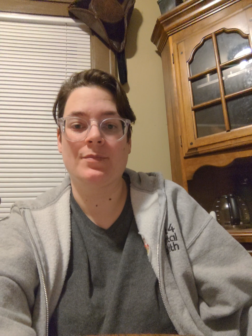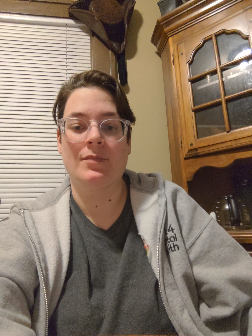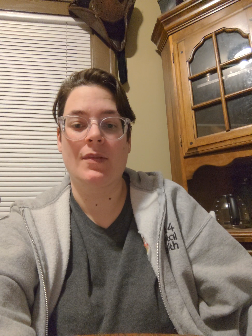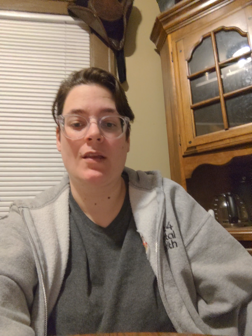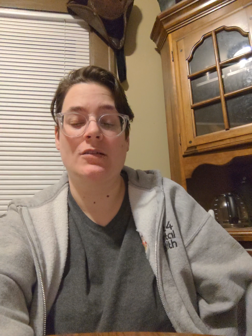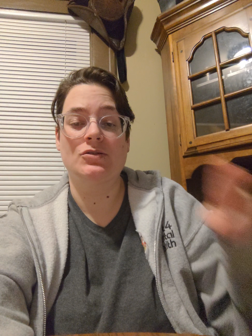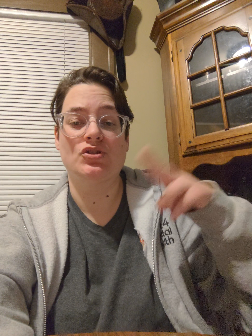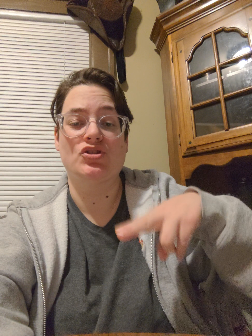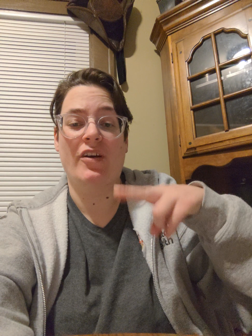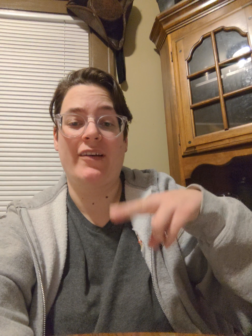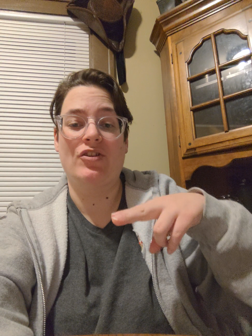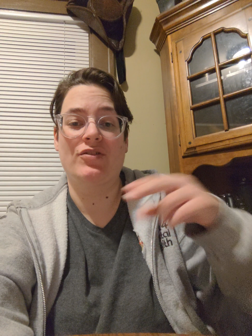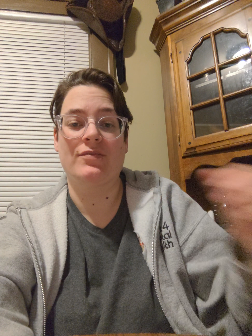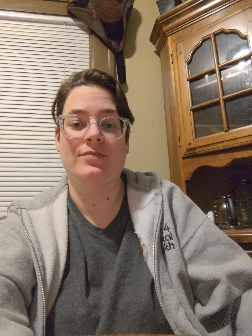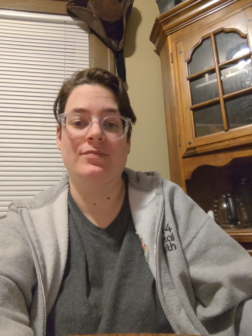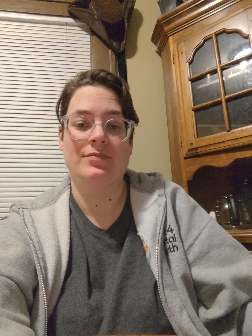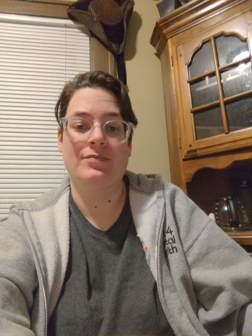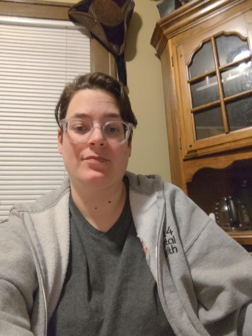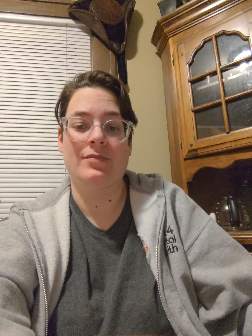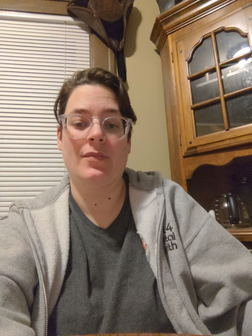chair